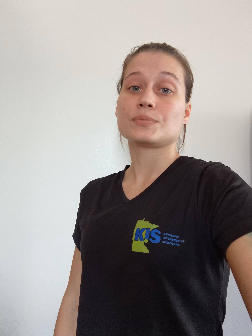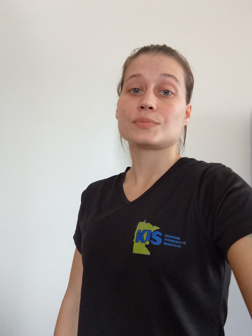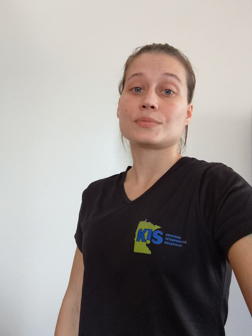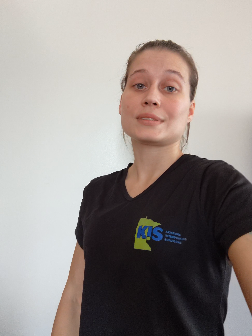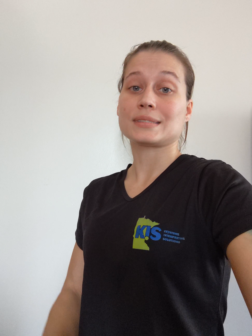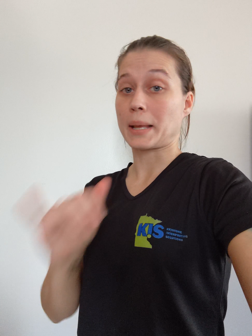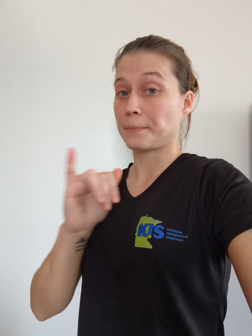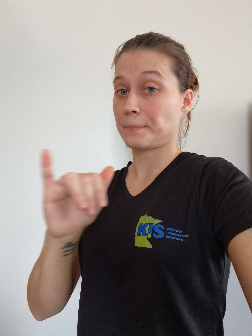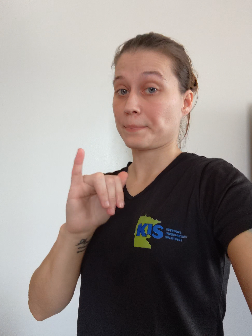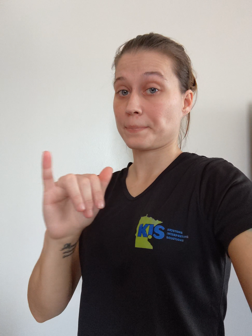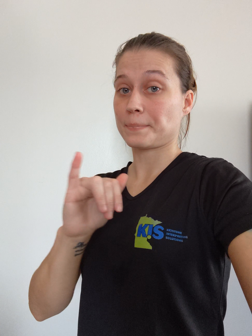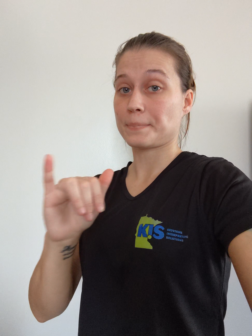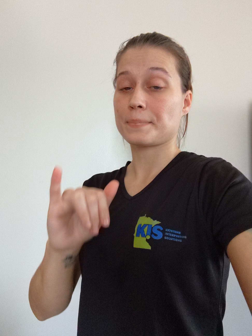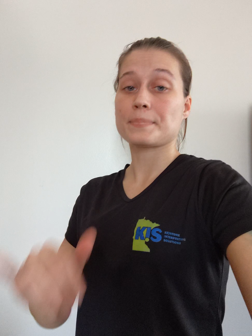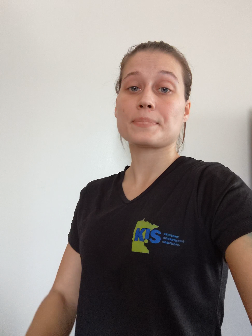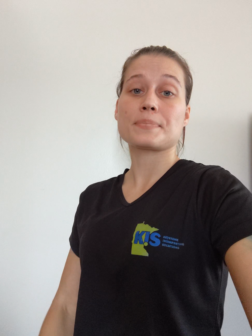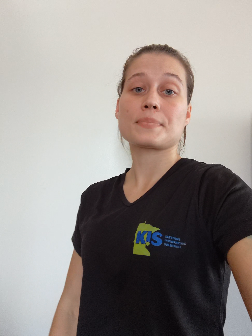same